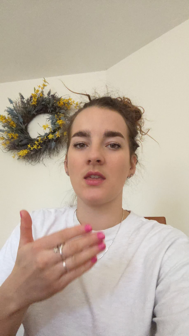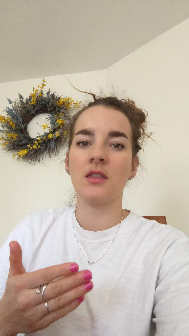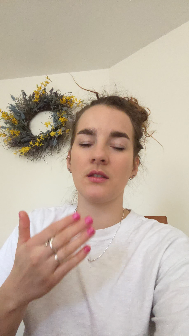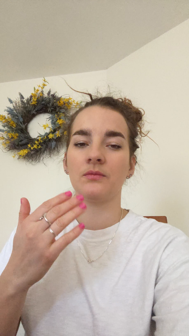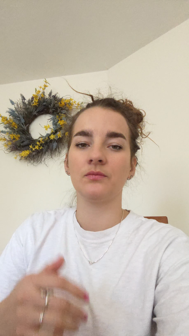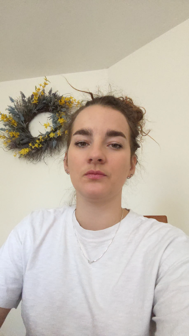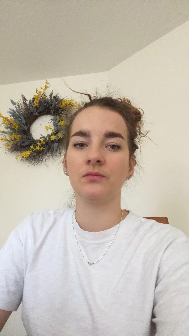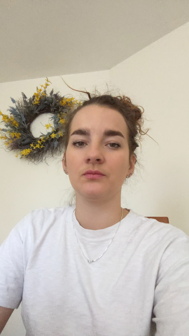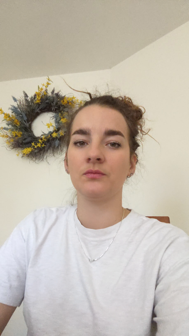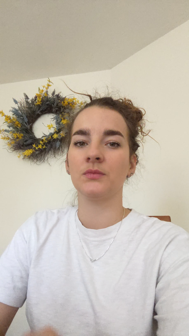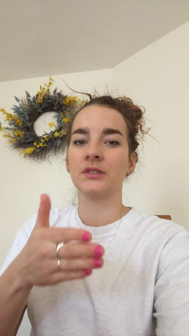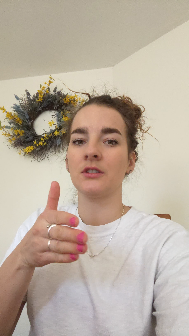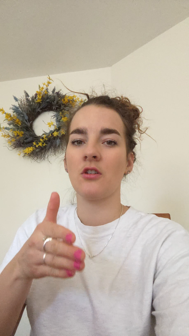share